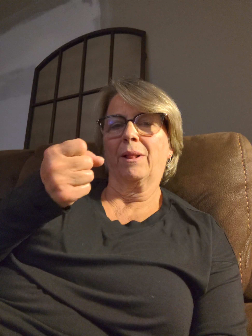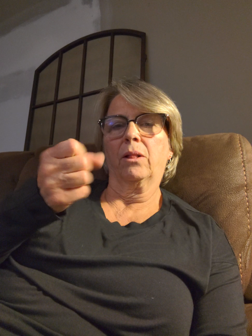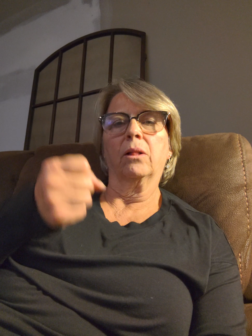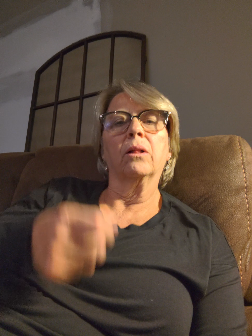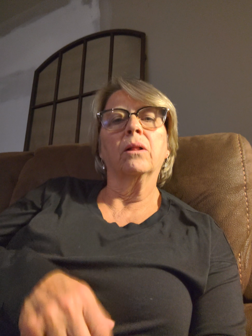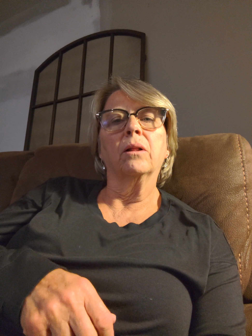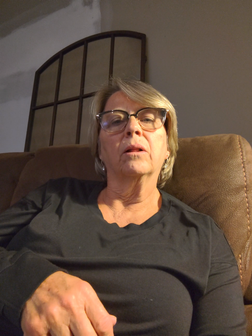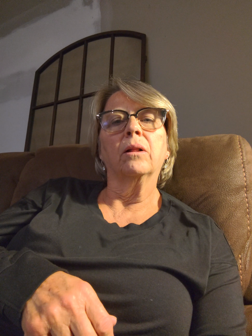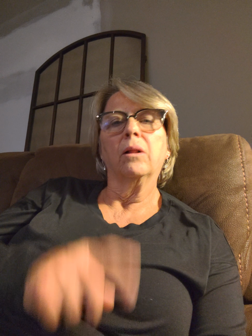milk